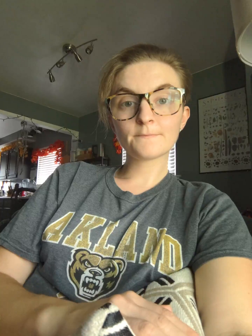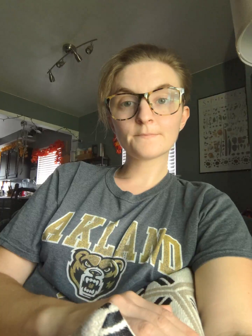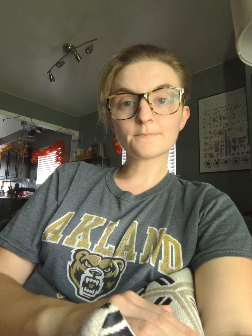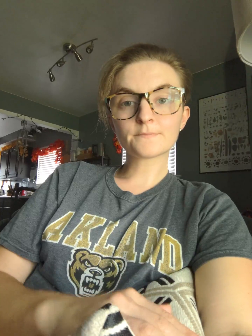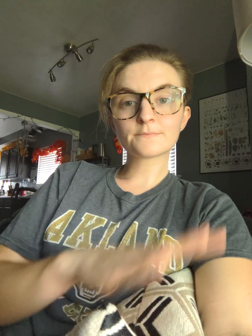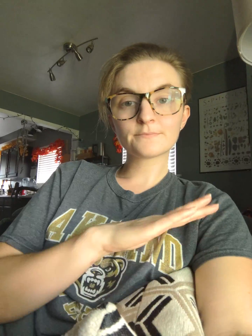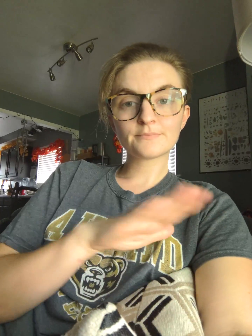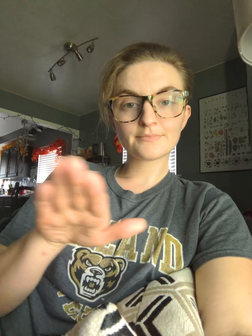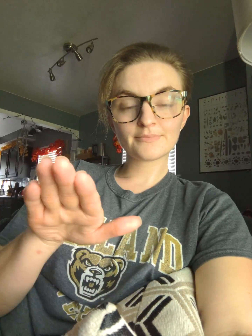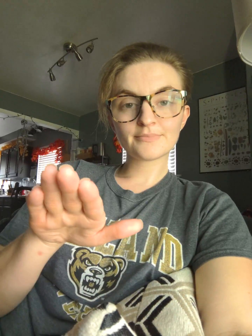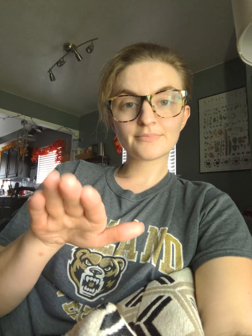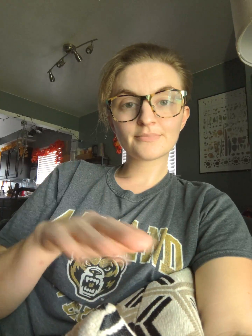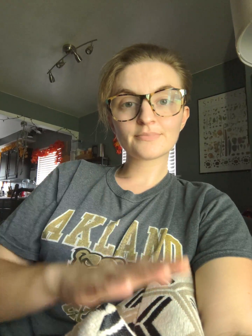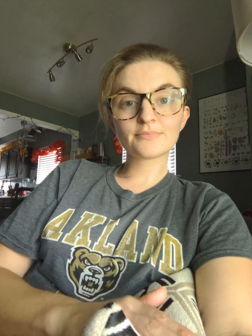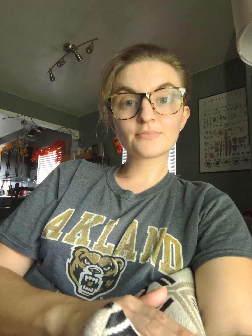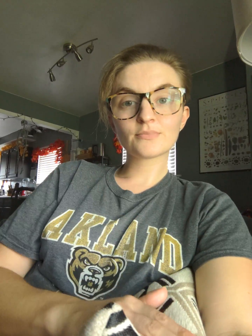nice